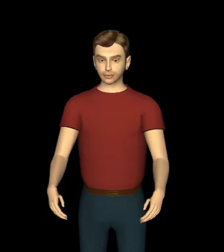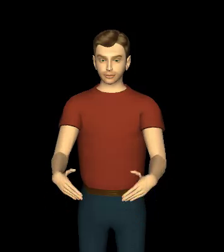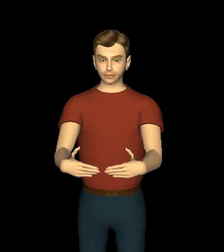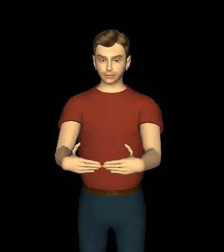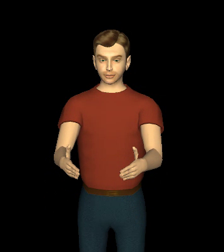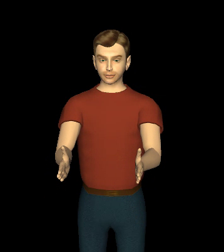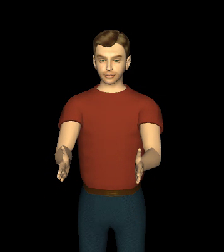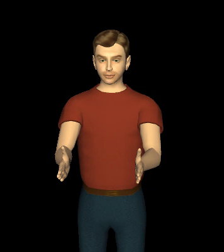يفتح